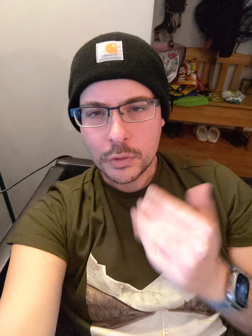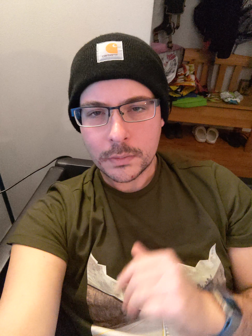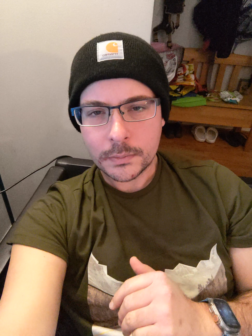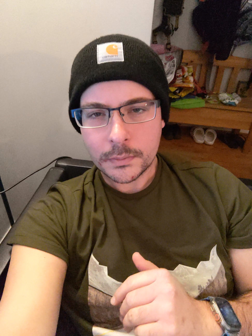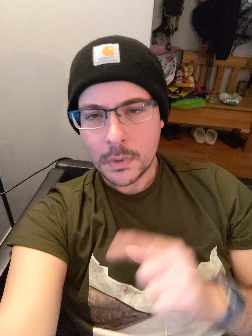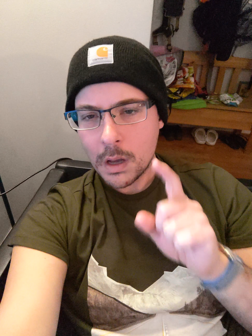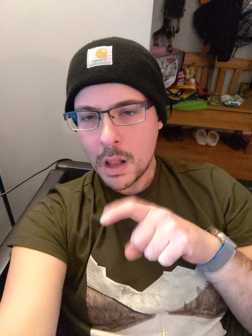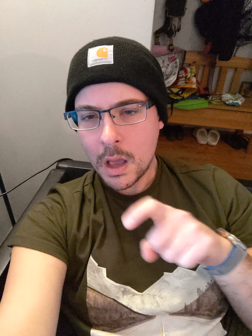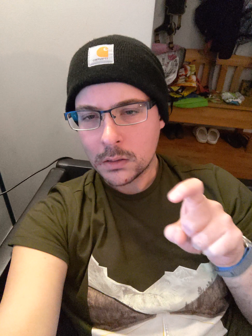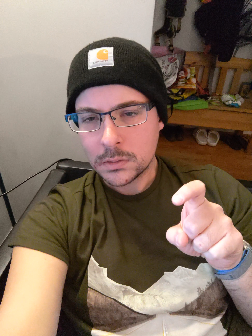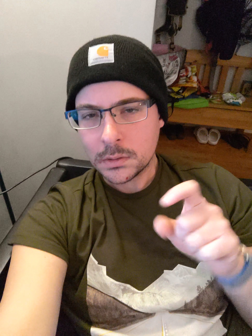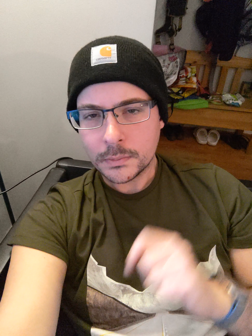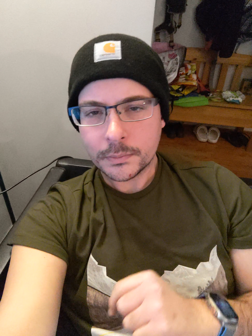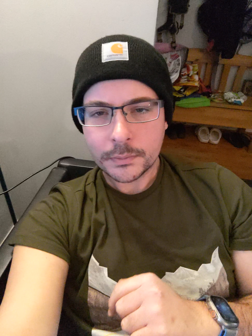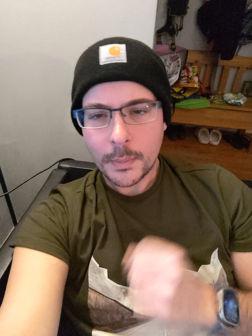closet